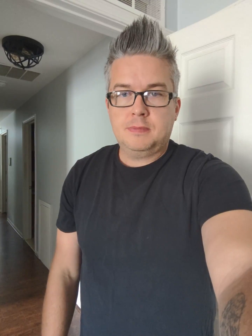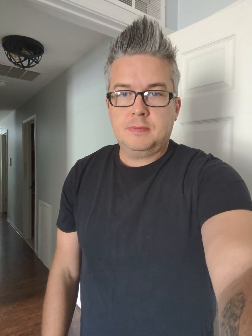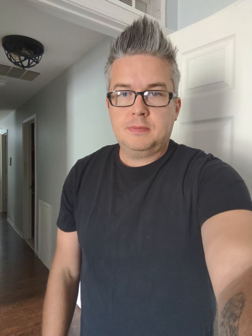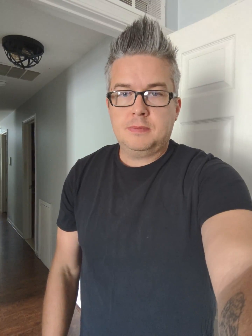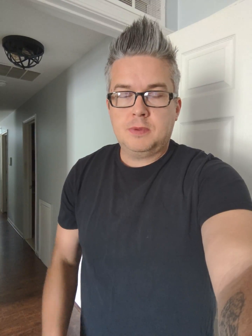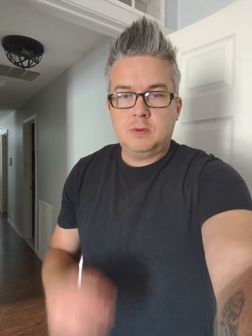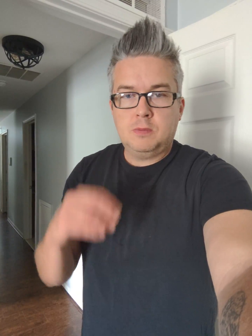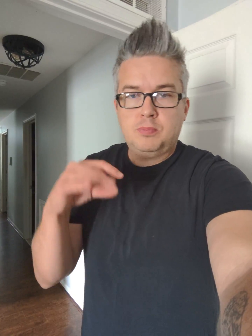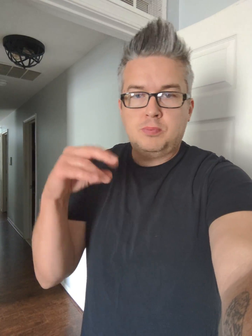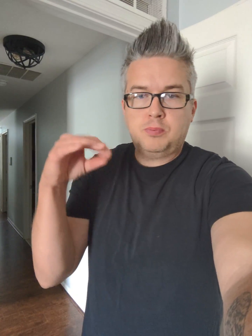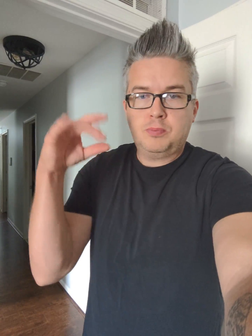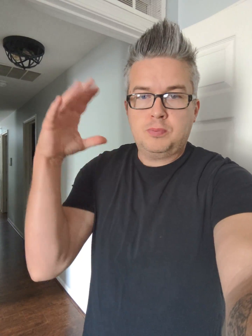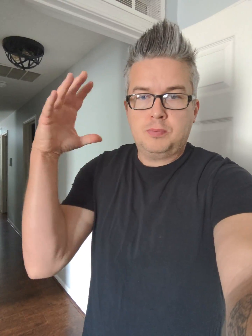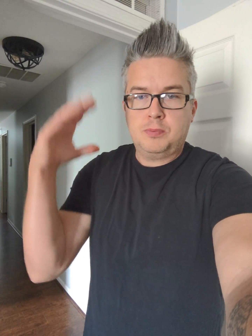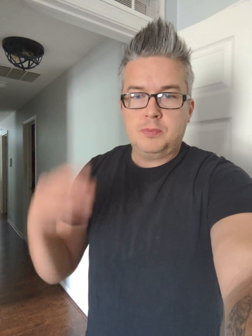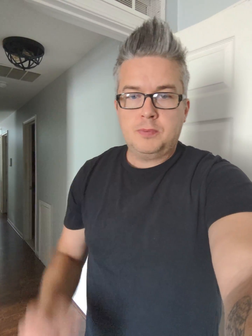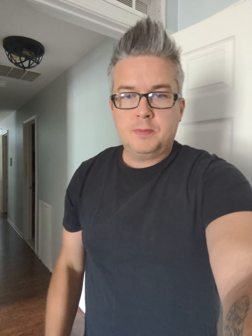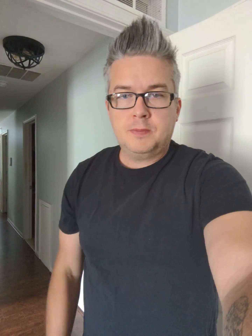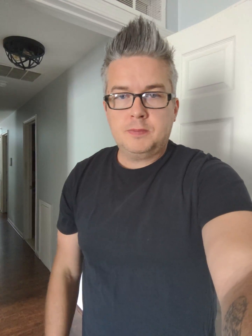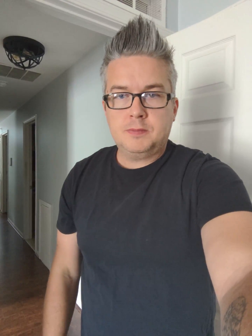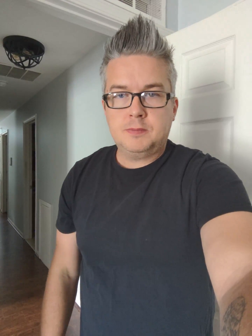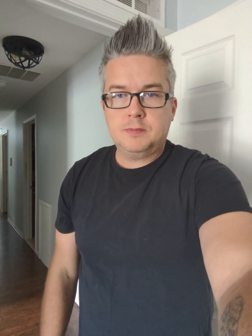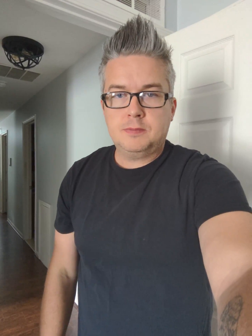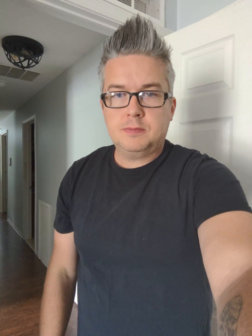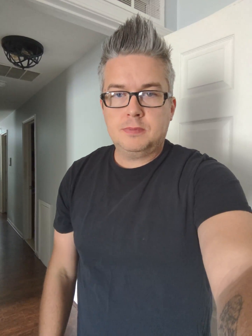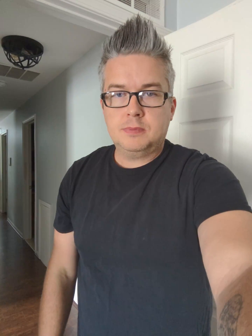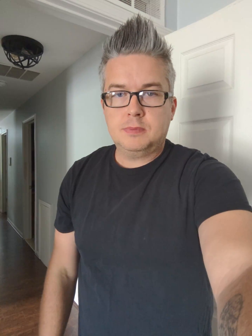bubbles